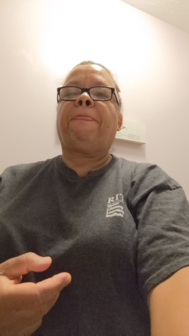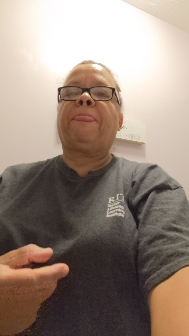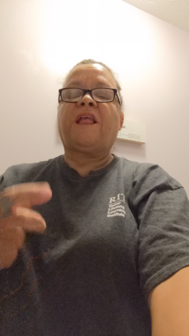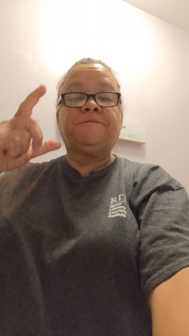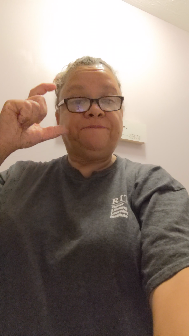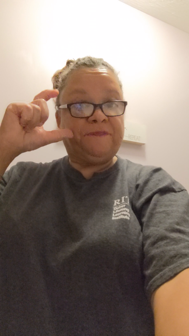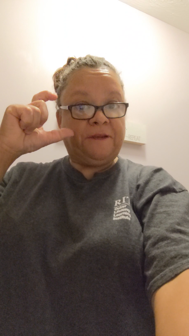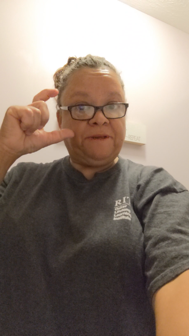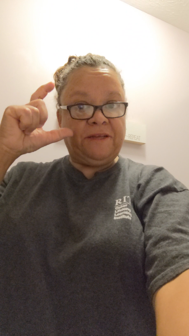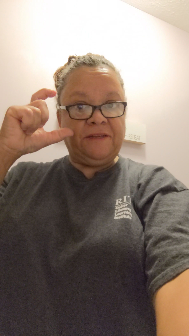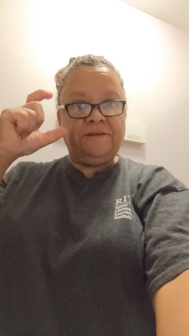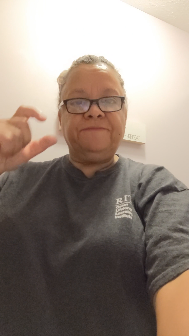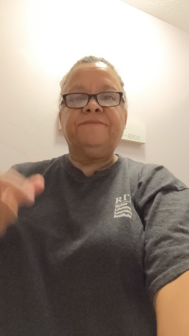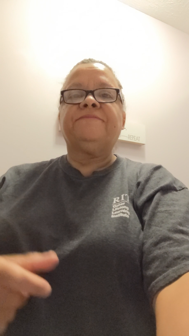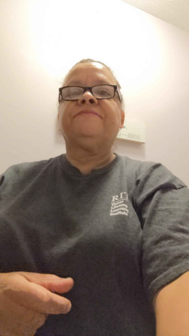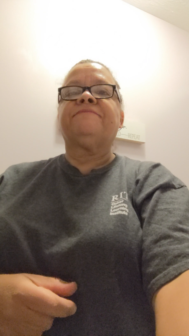camera